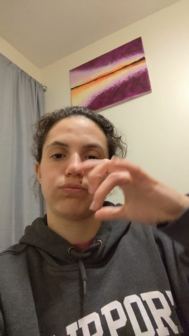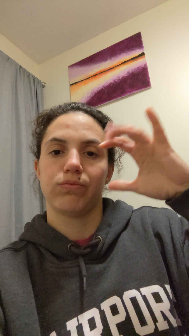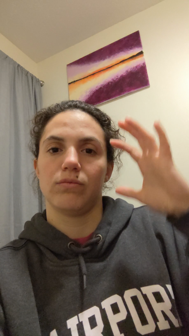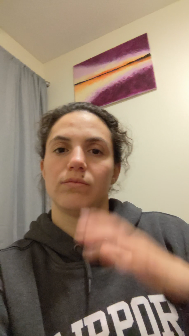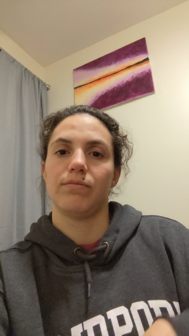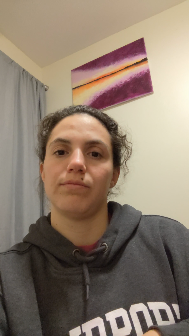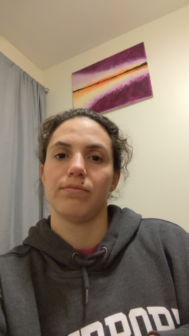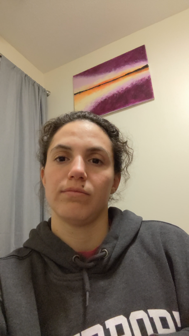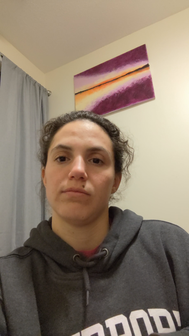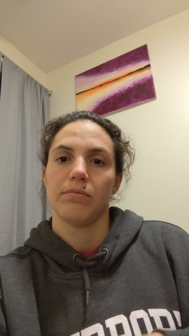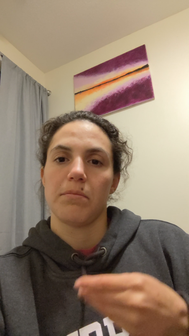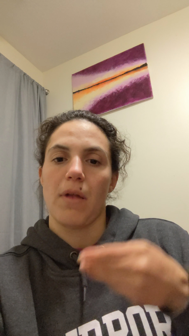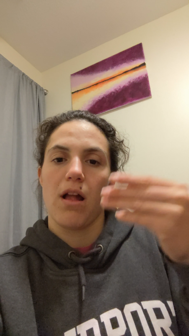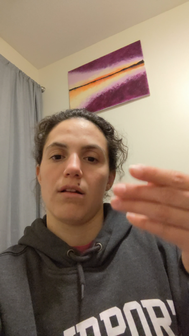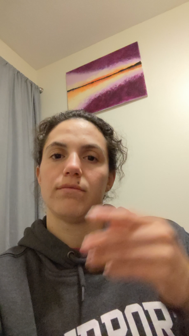buy